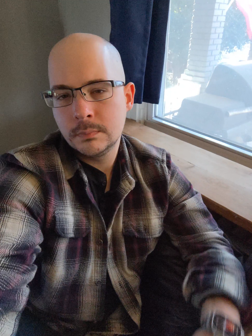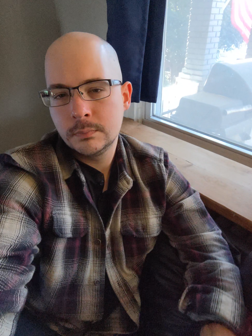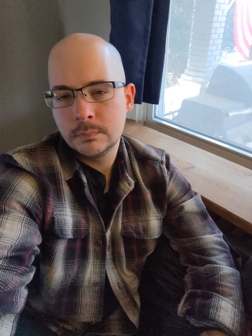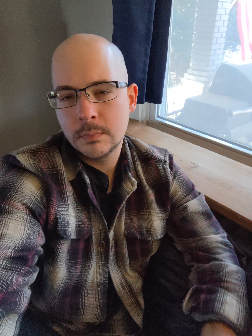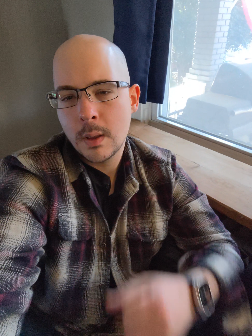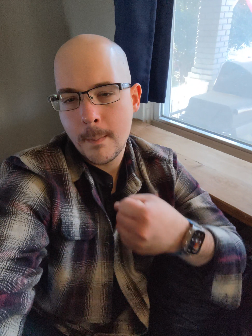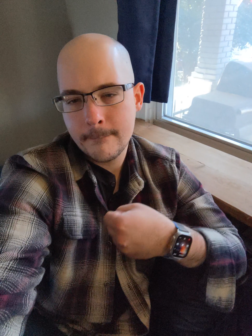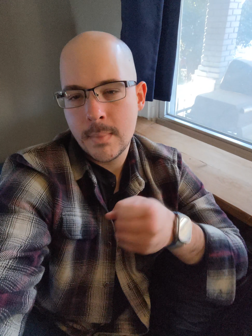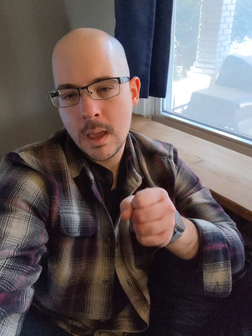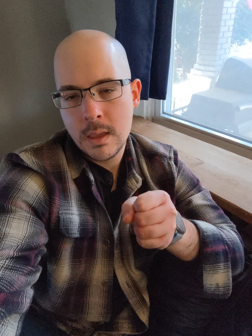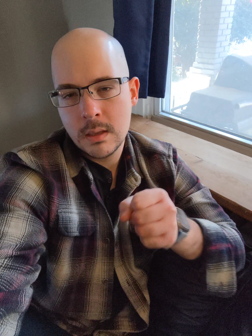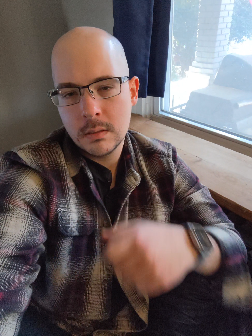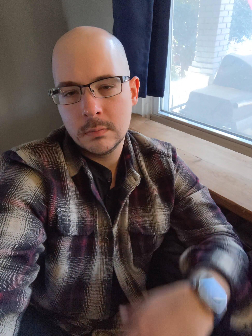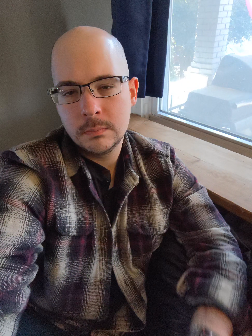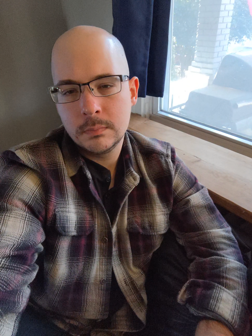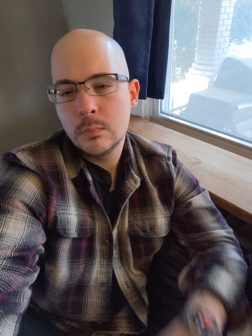make